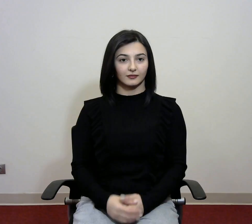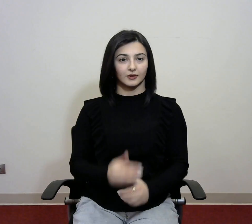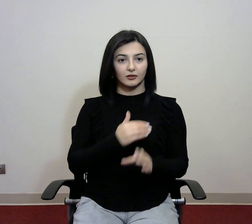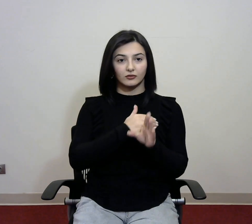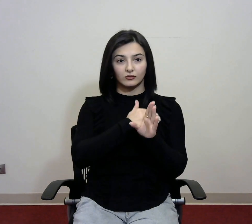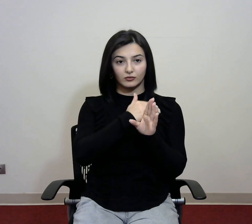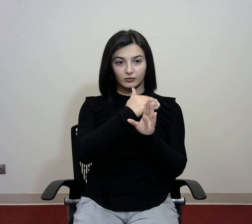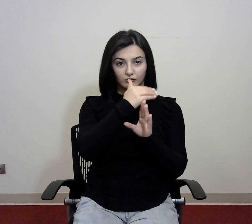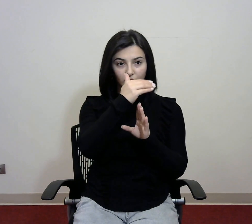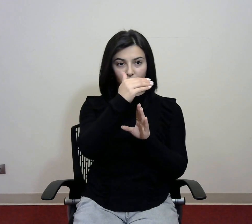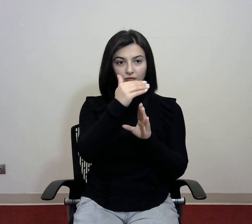uğur